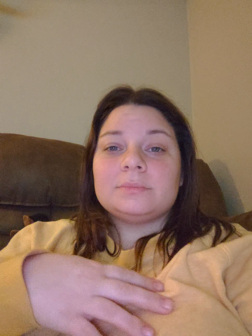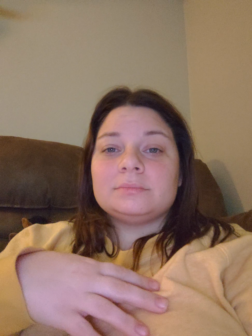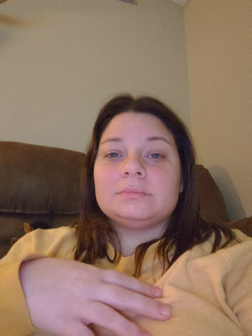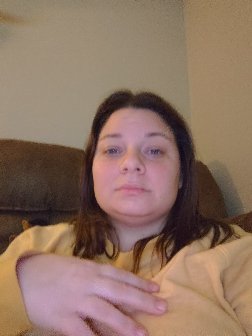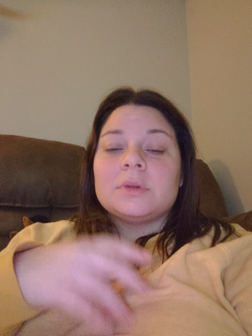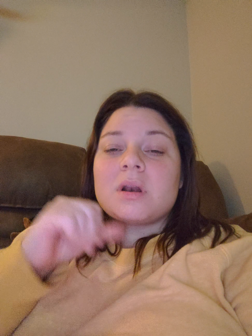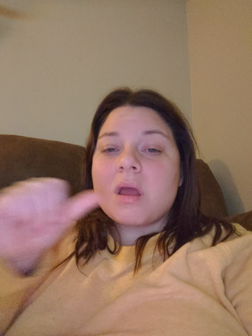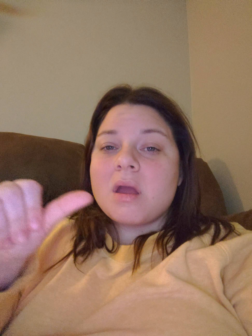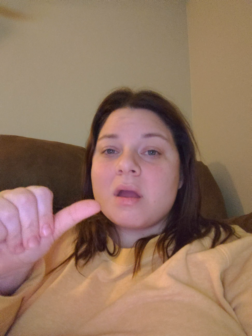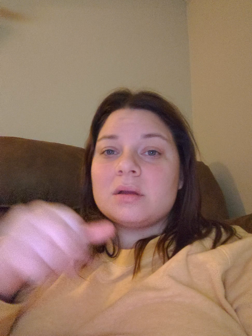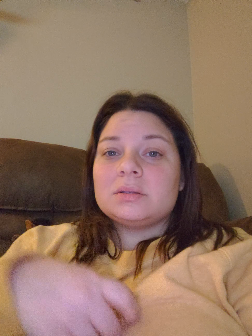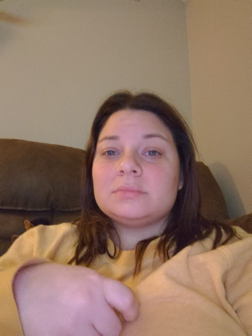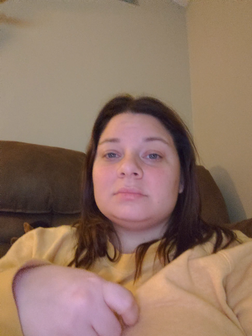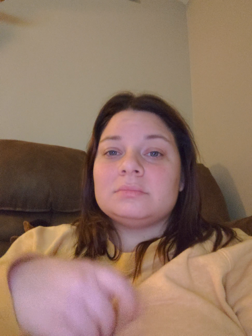not